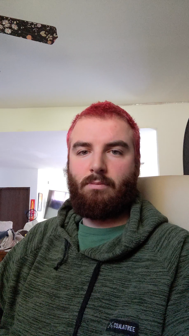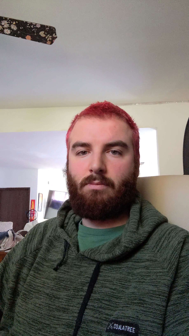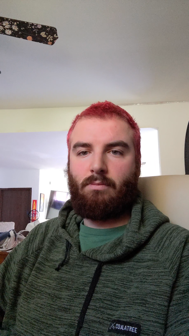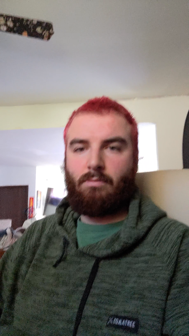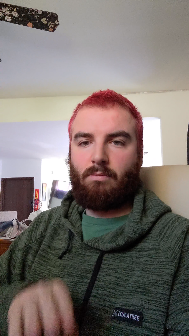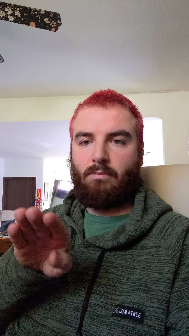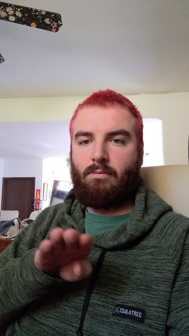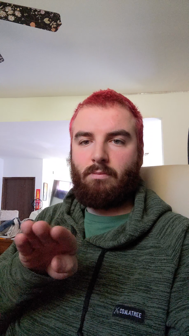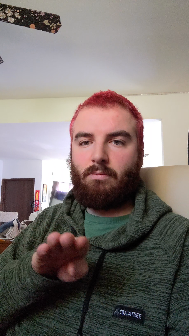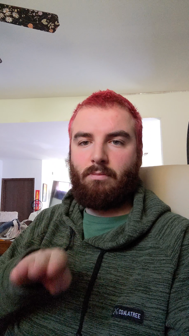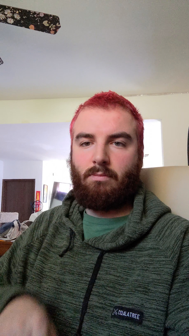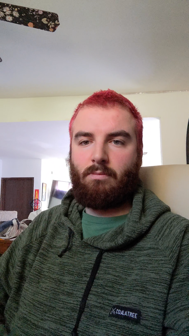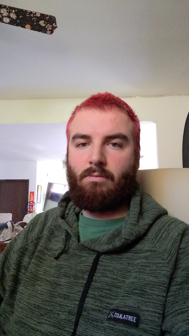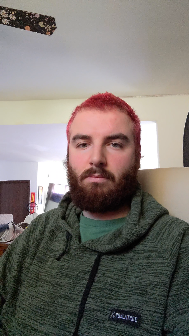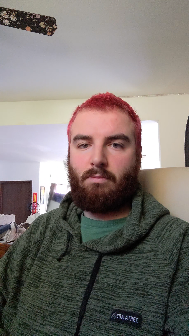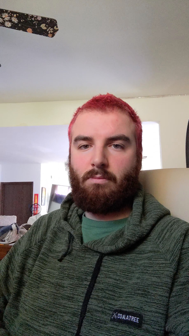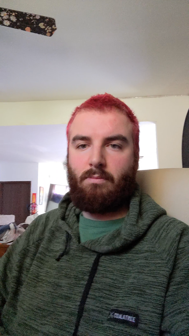boots